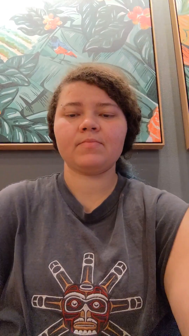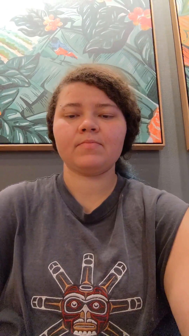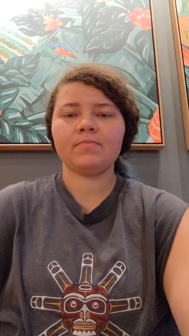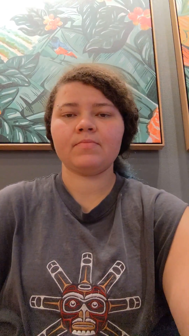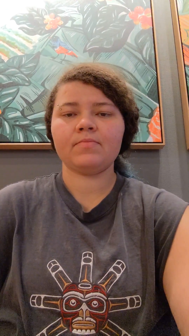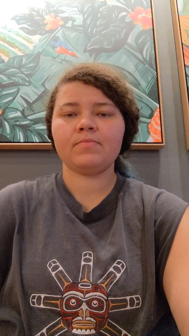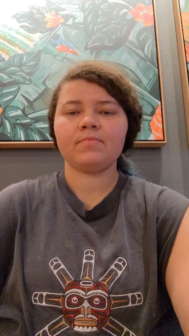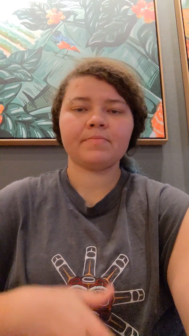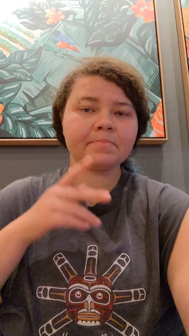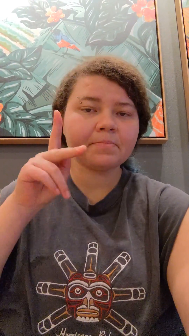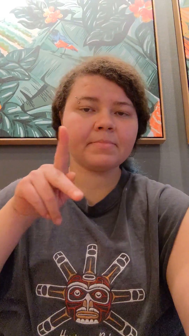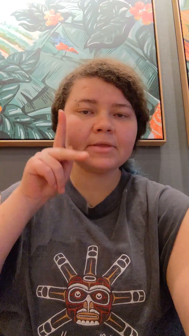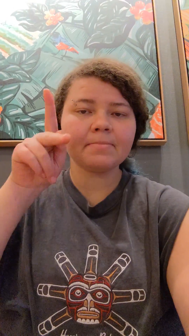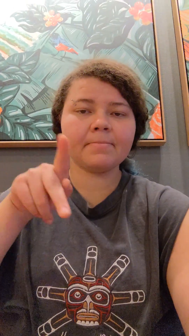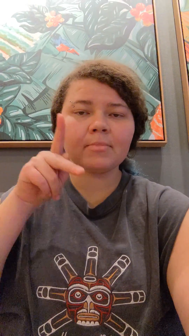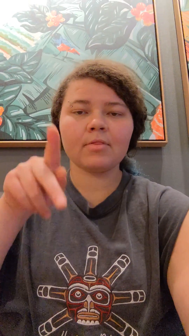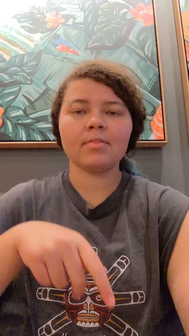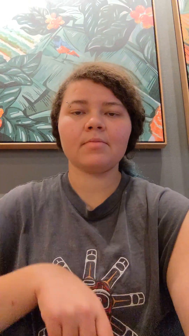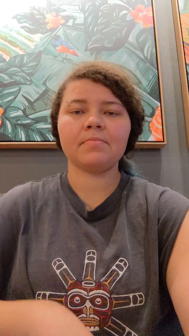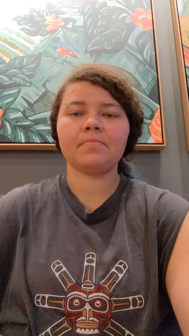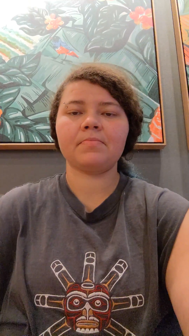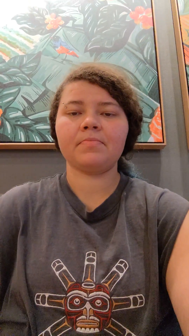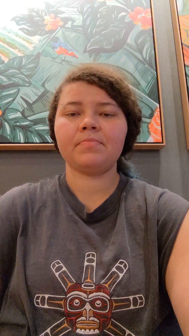people